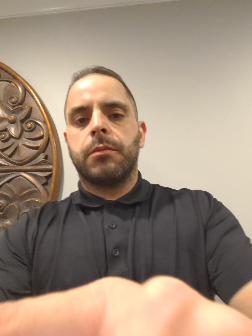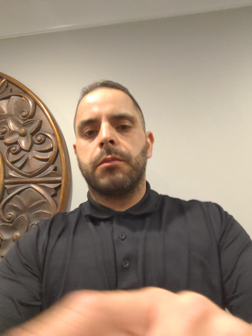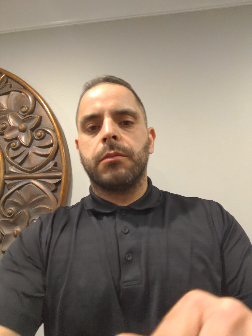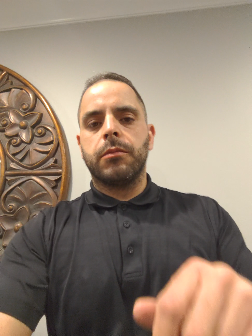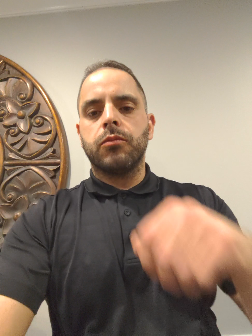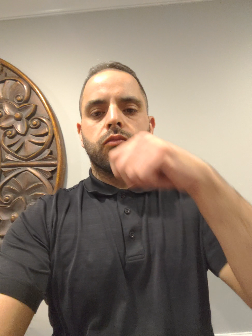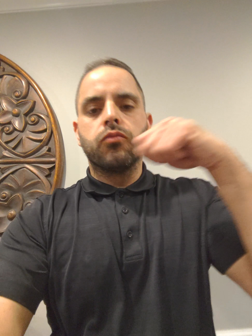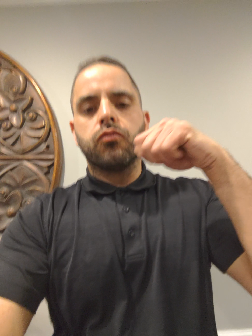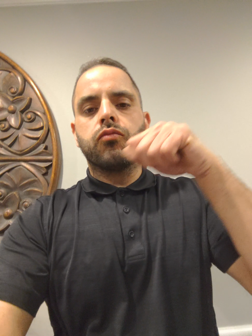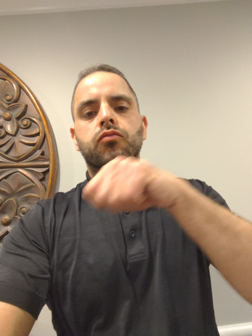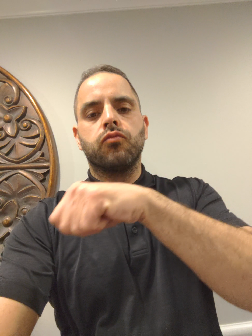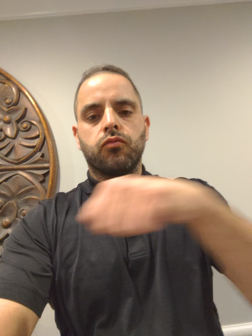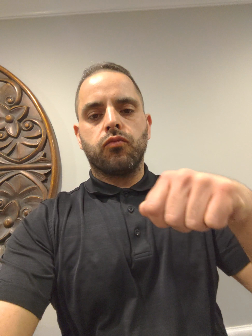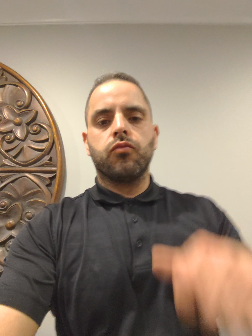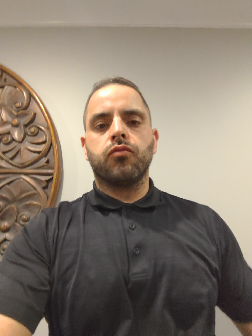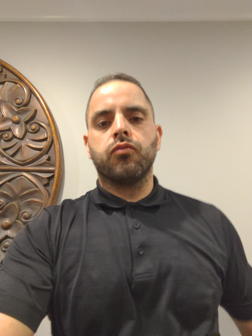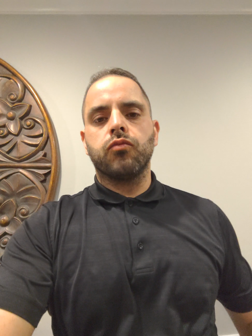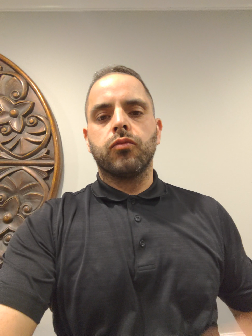toothbrush